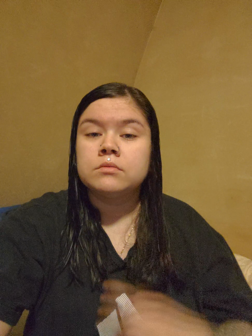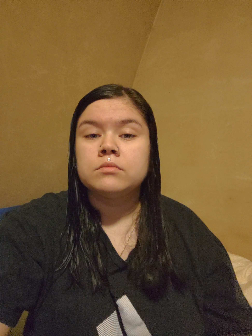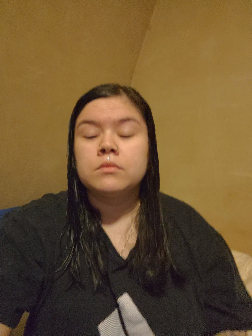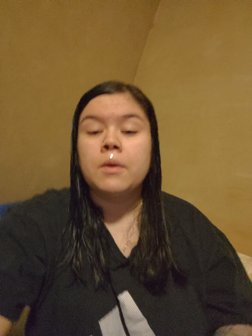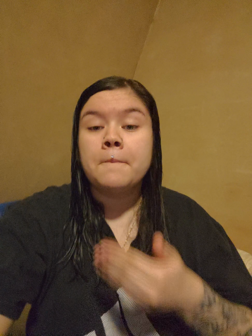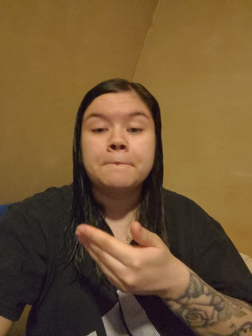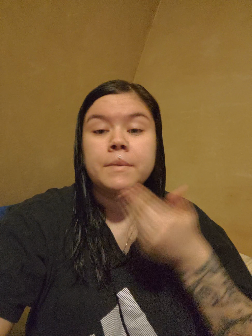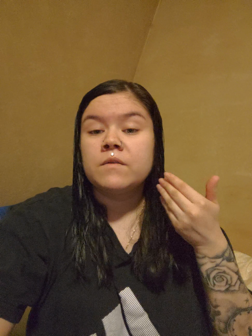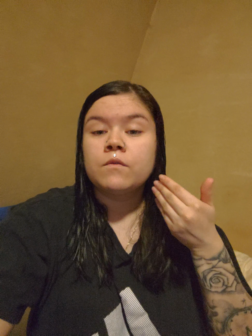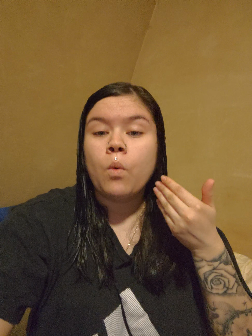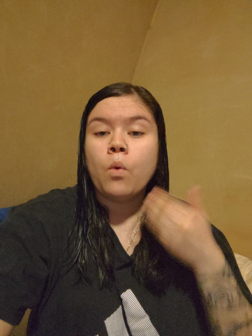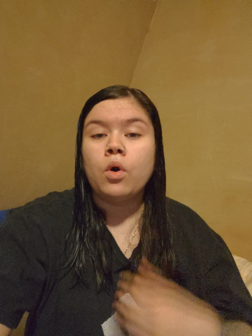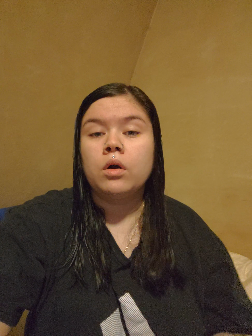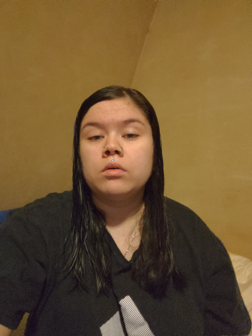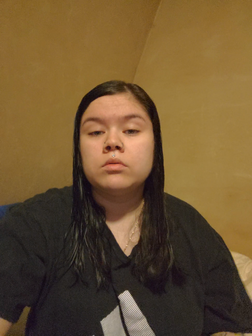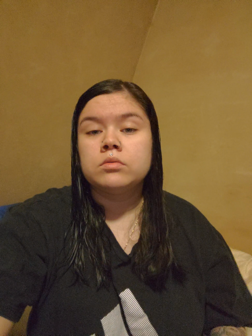before